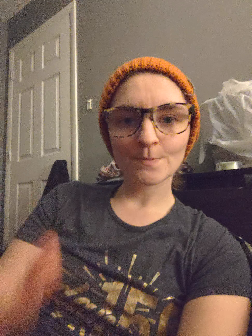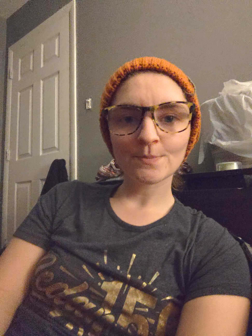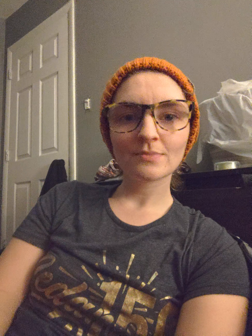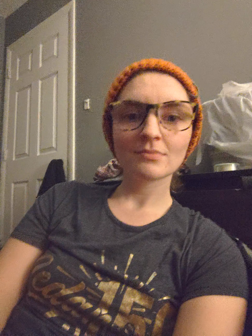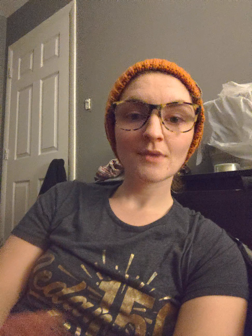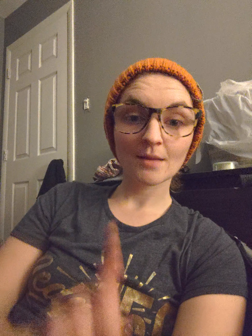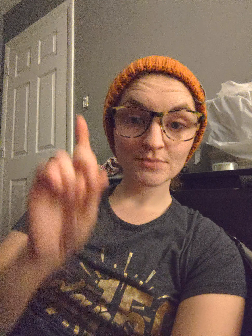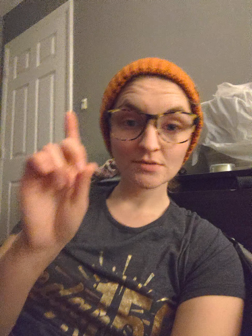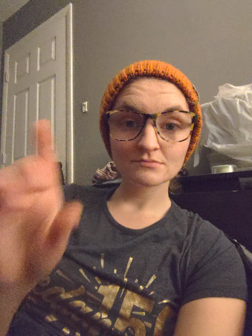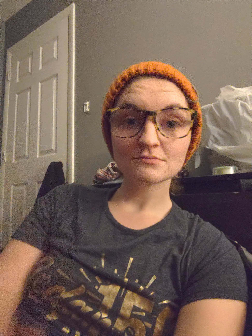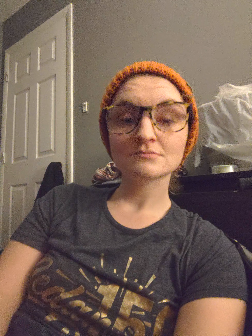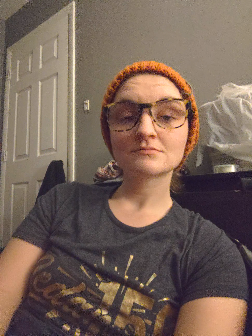up